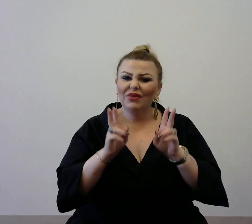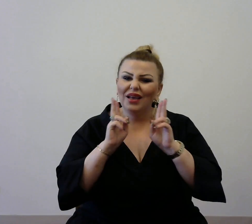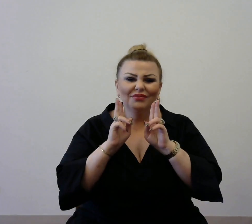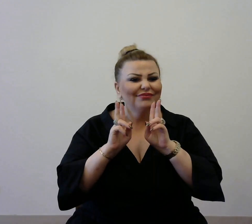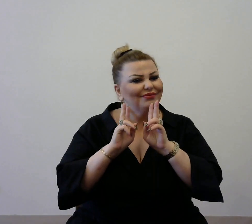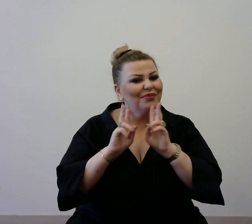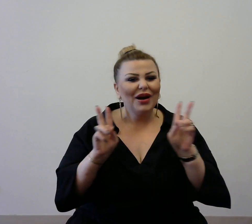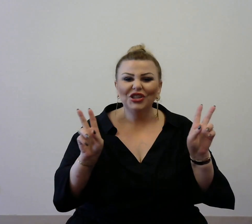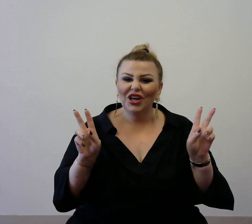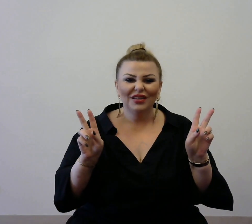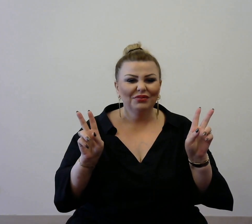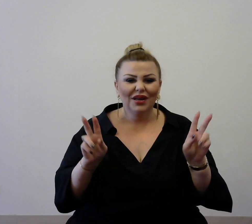bilmir